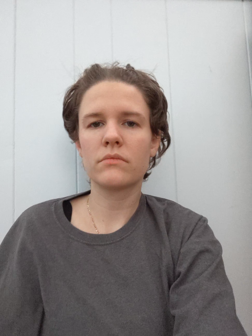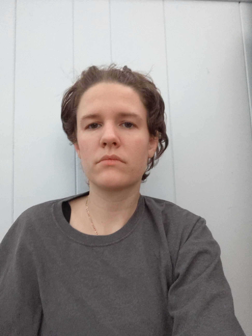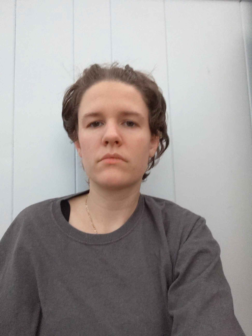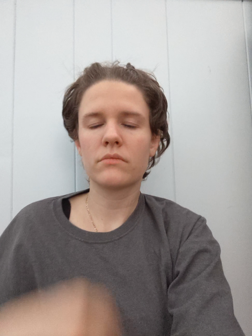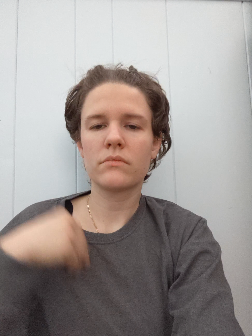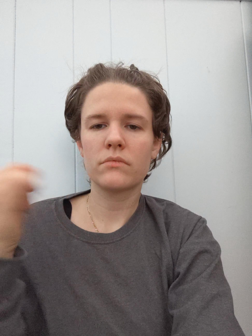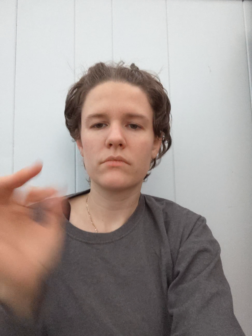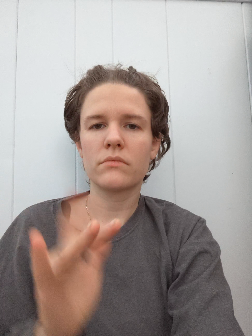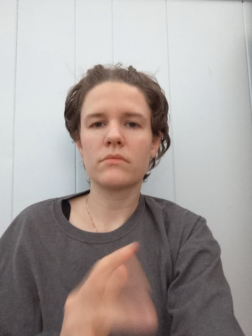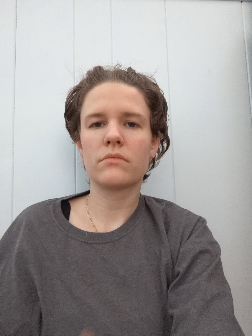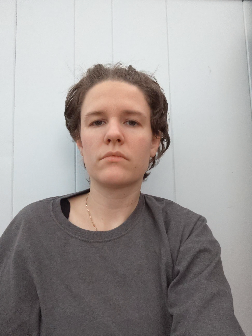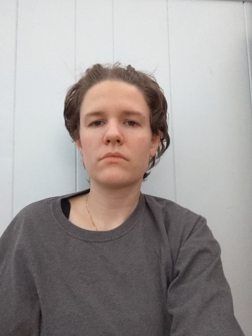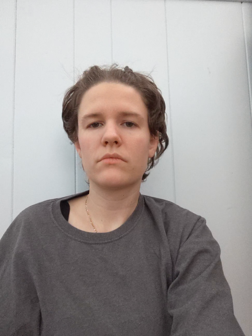snow